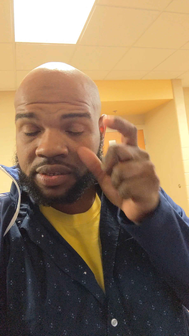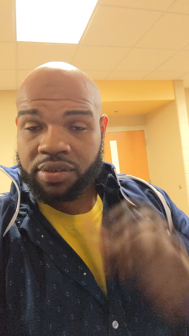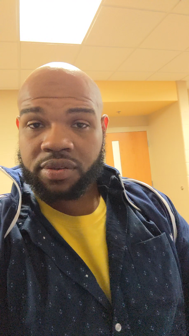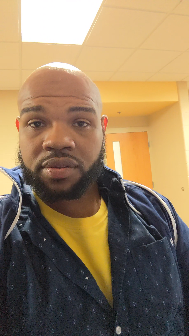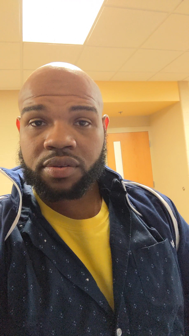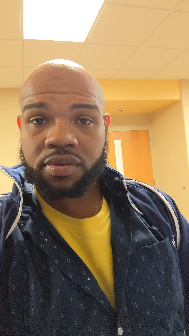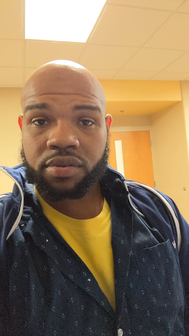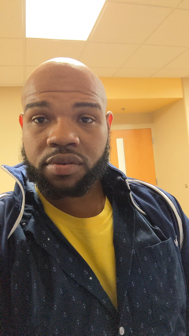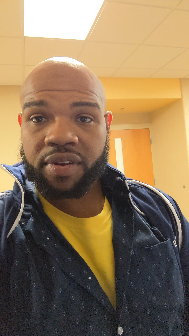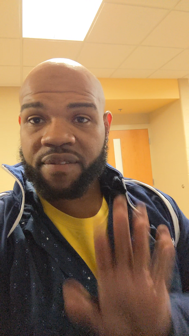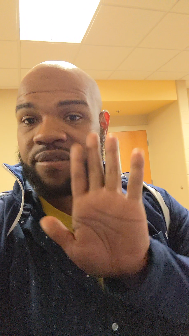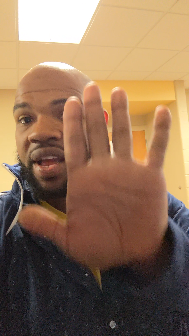give me five